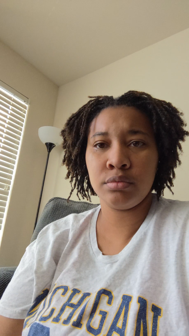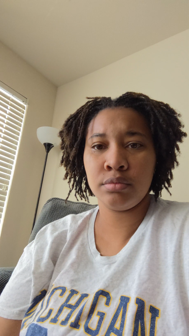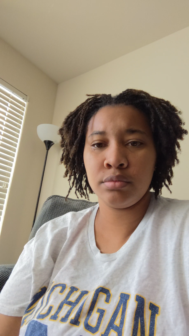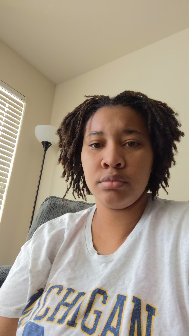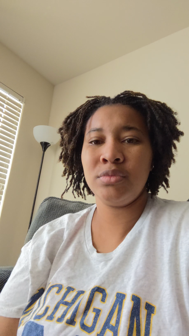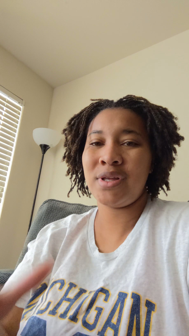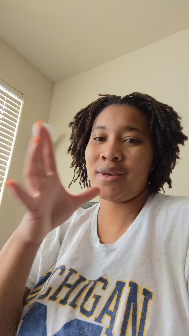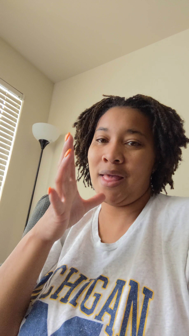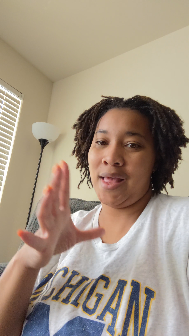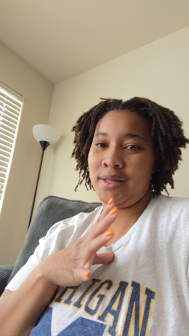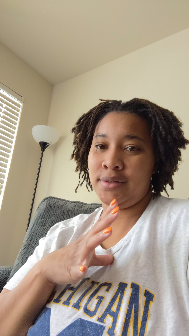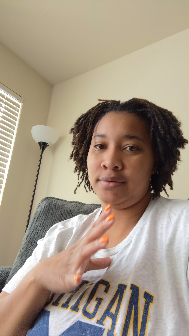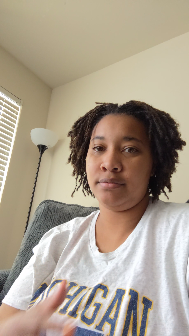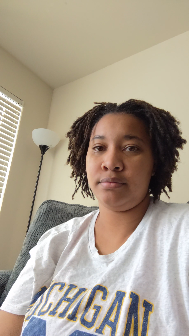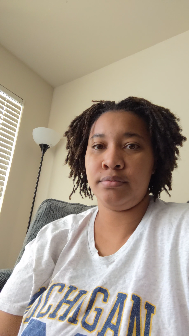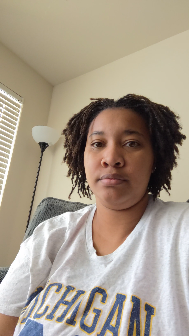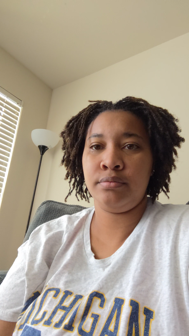lady